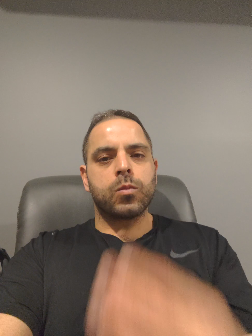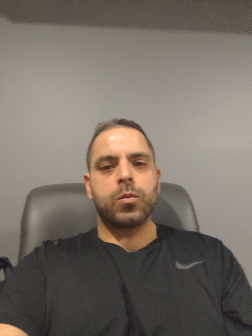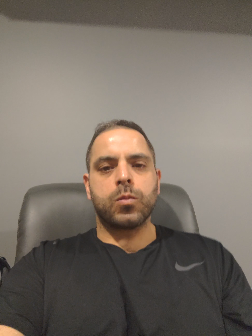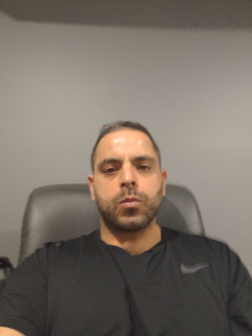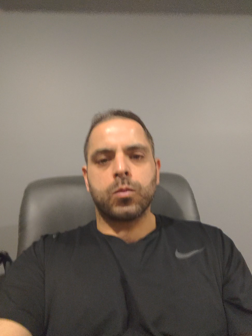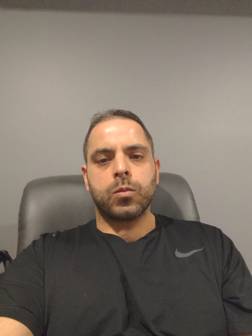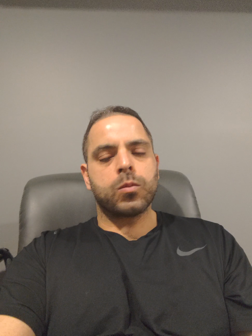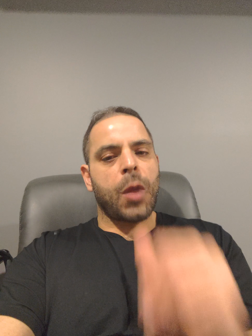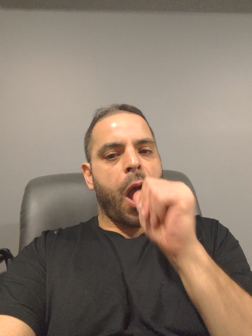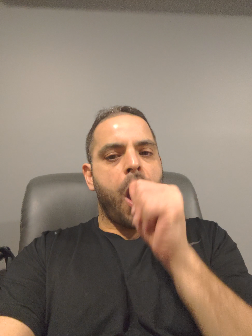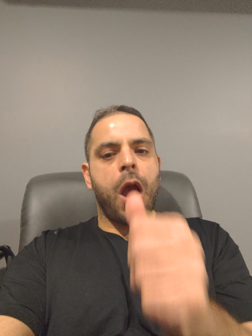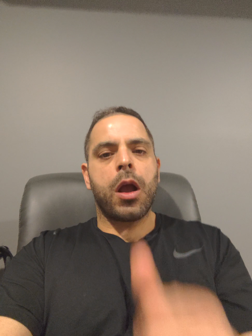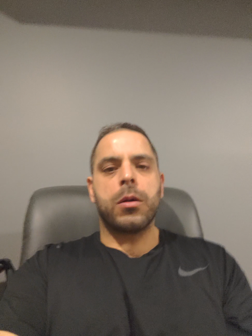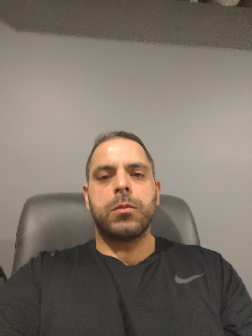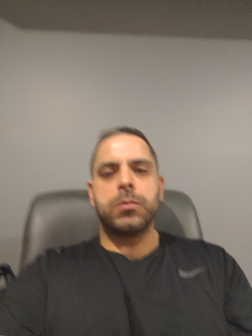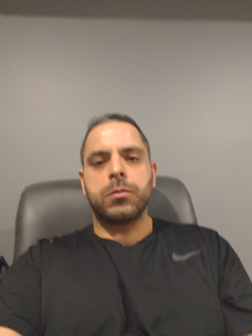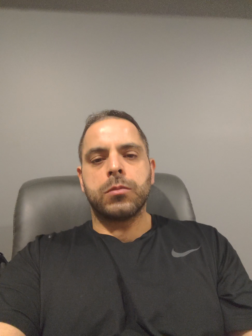nuts